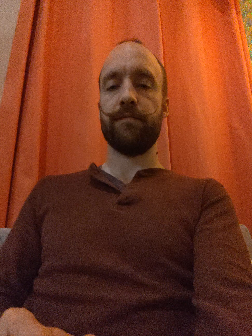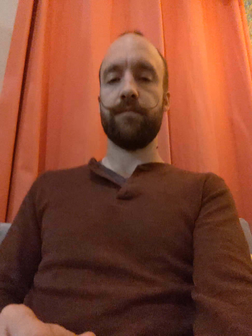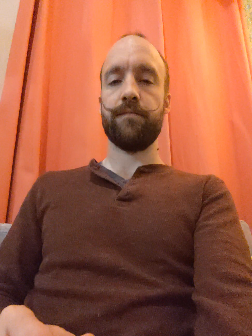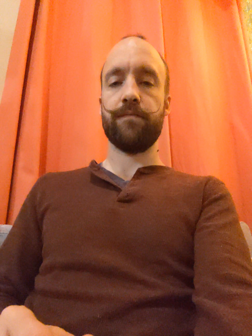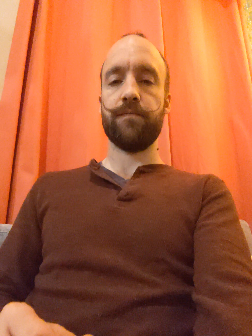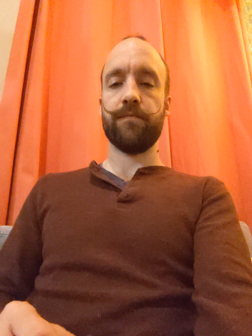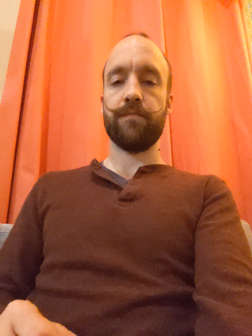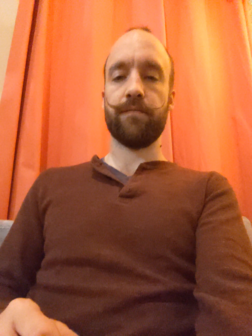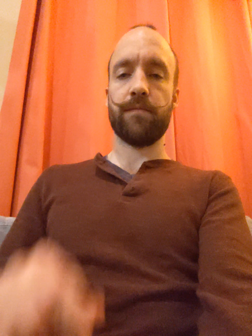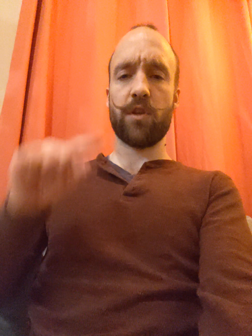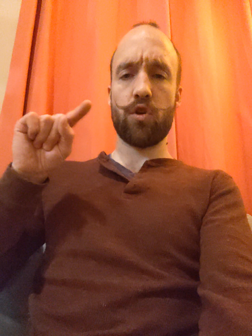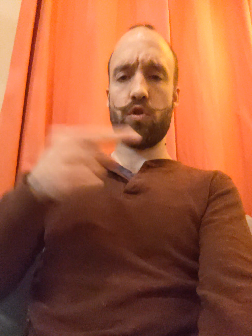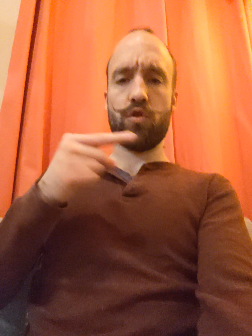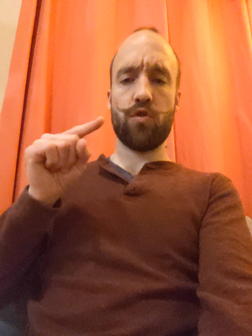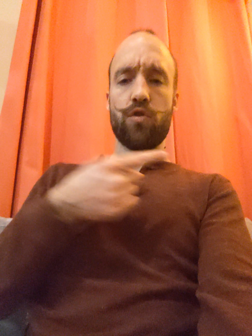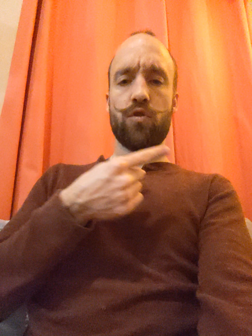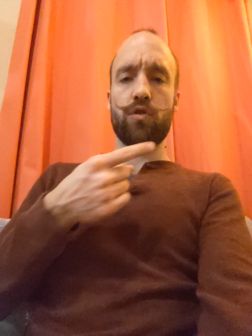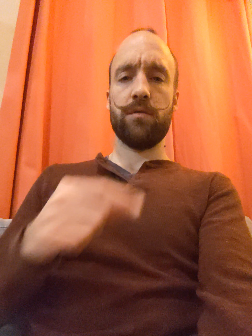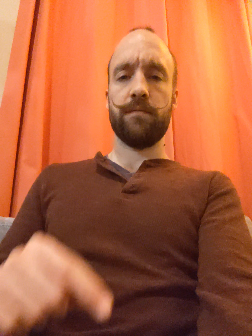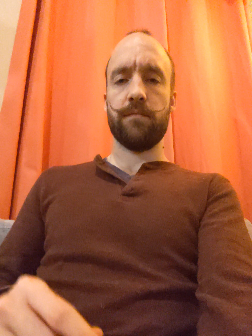owie